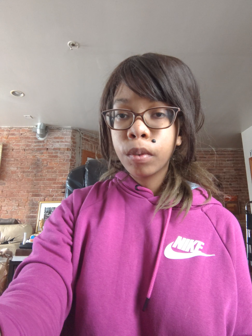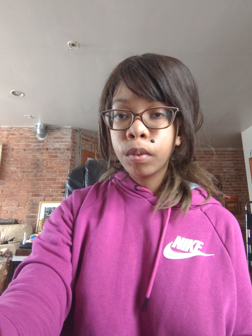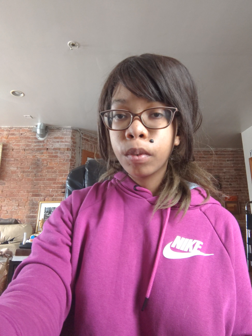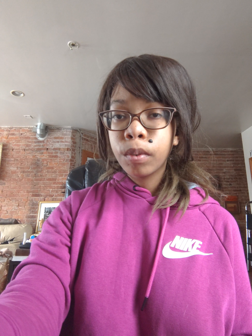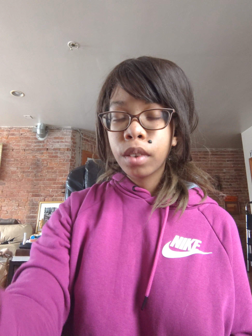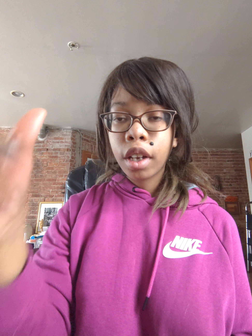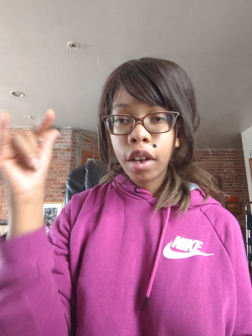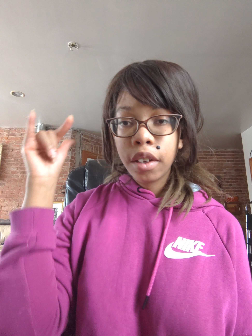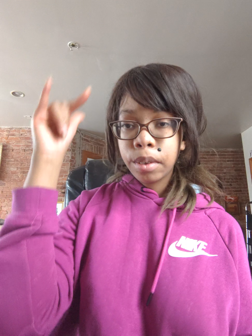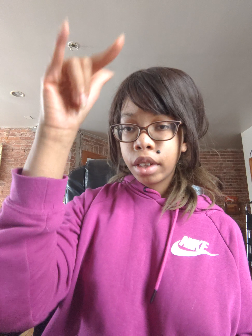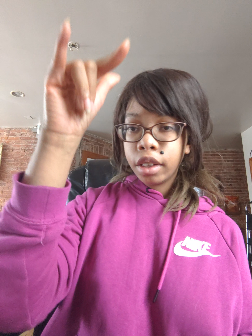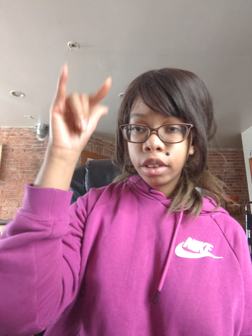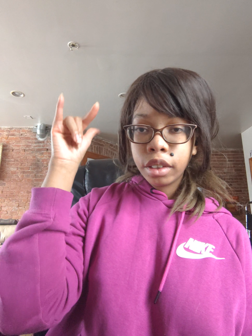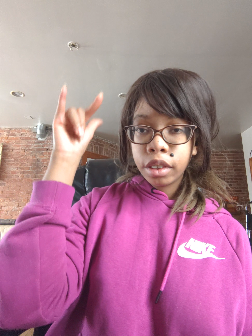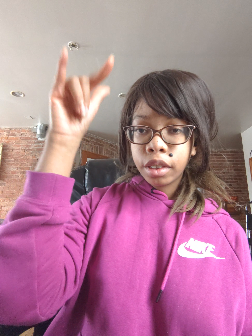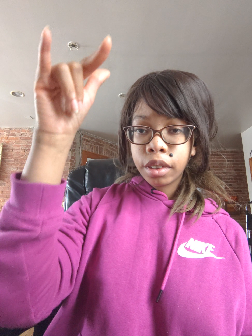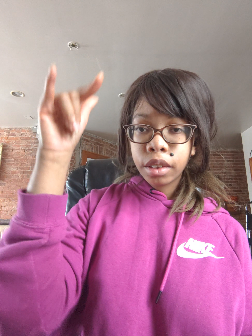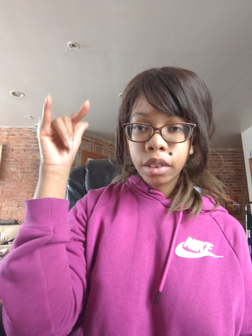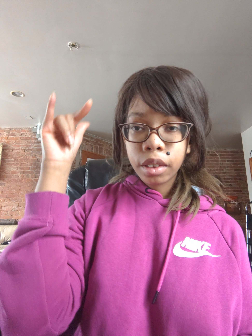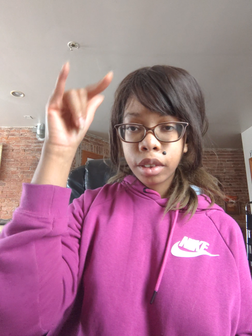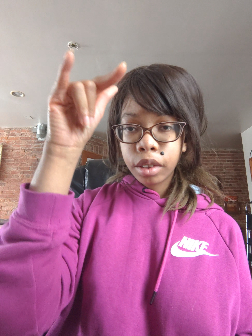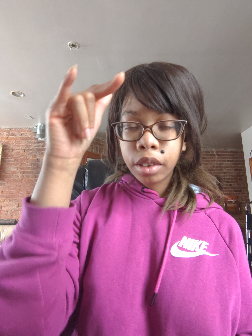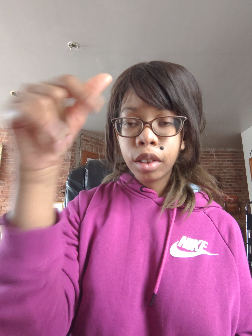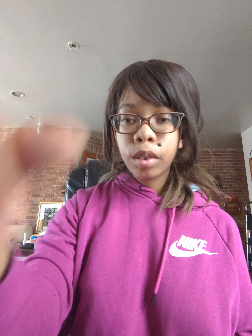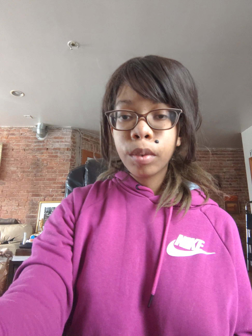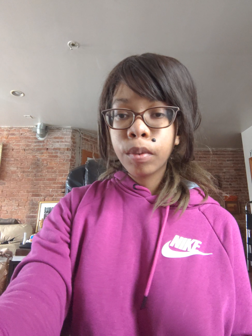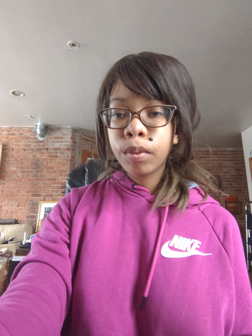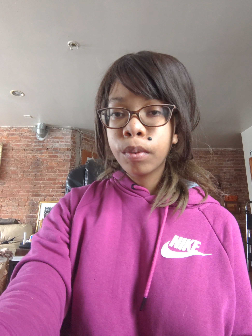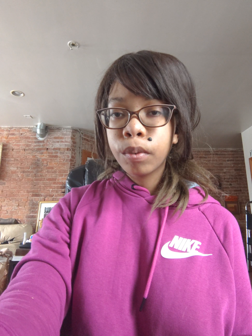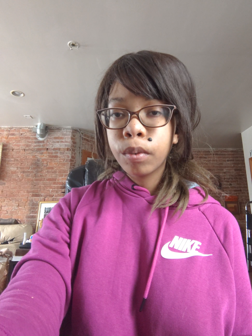airplane